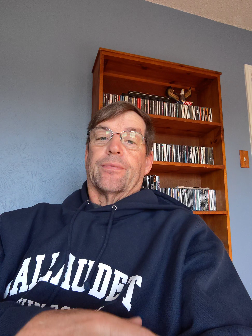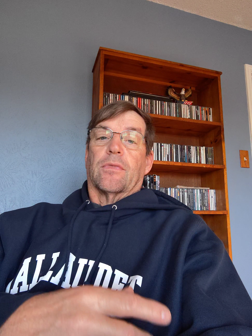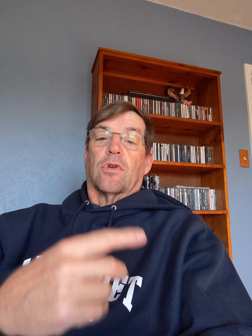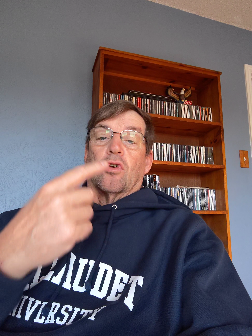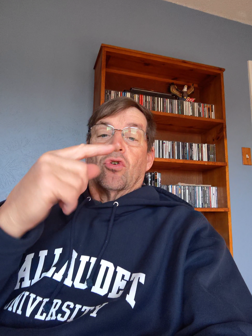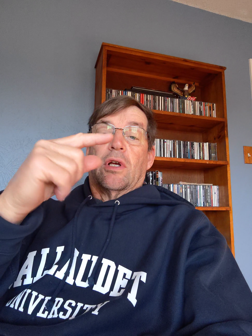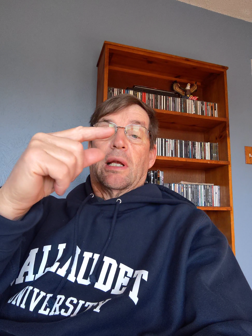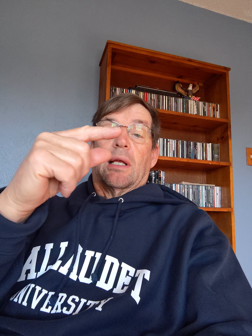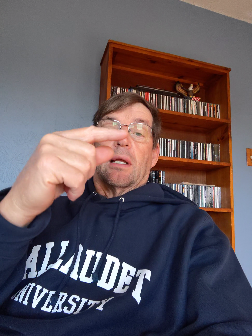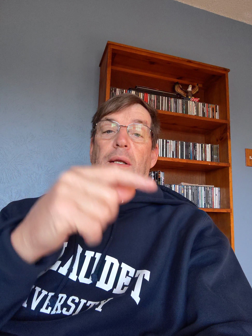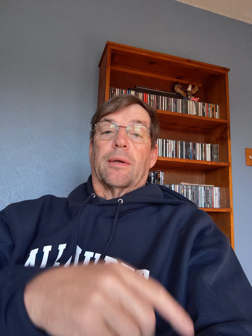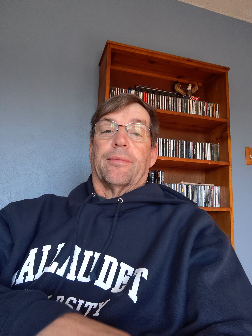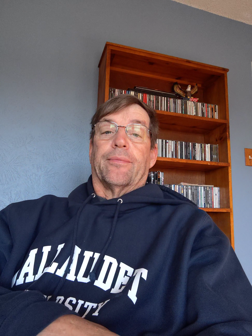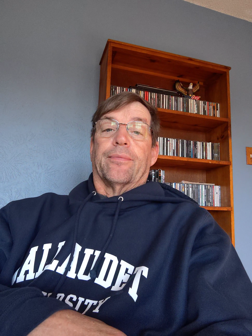green